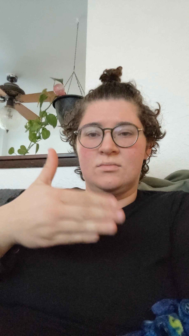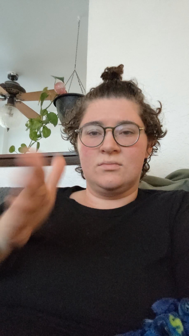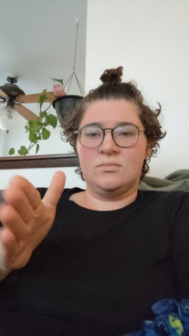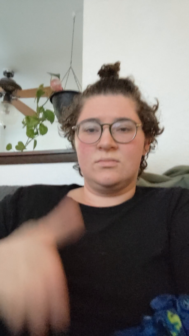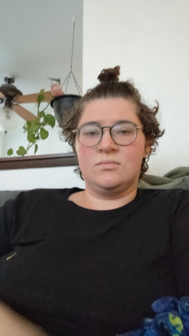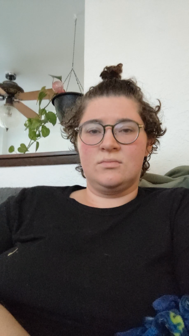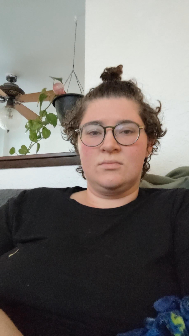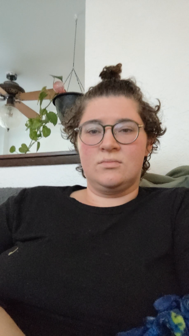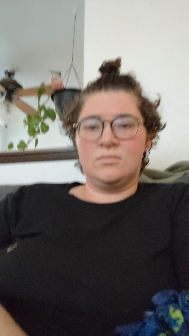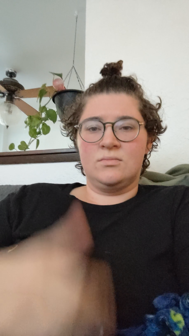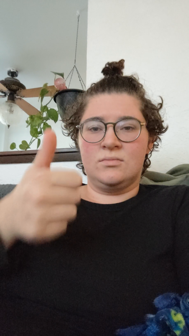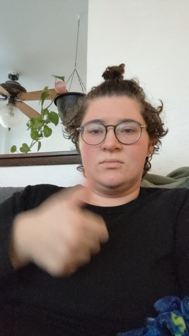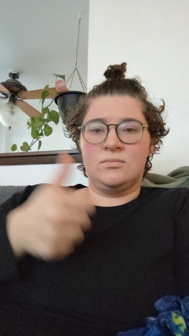each